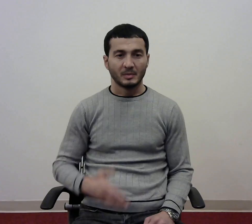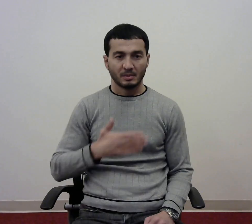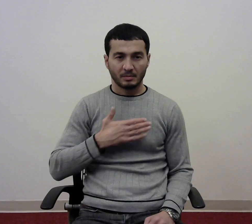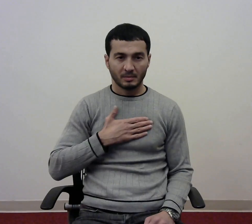mən